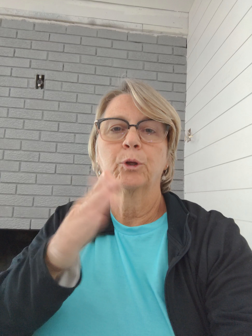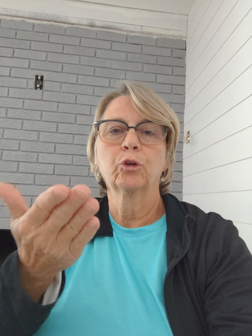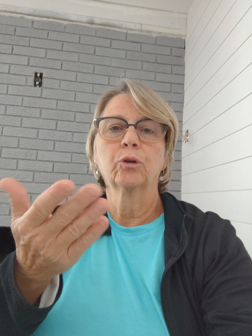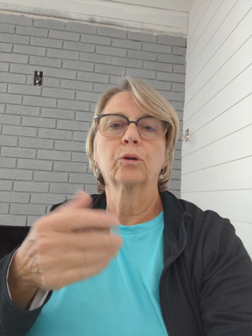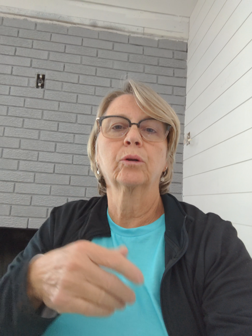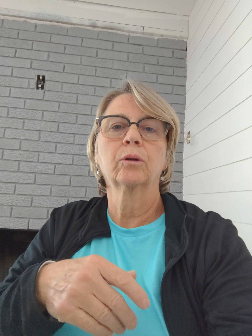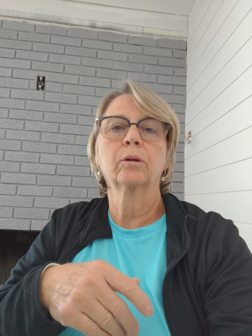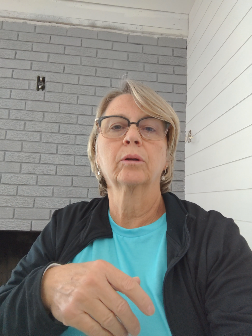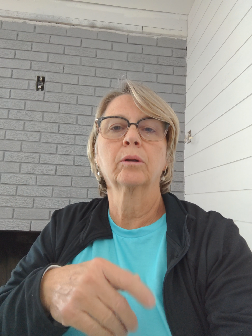book